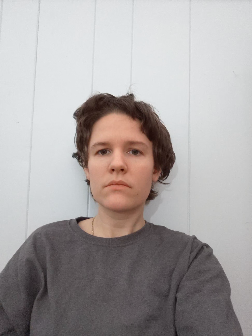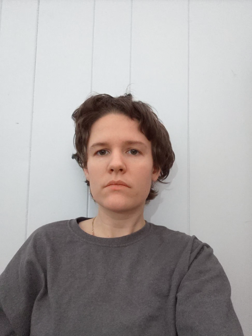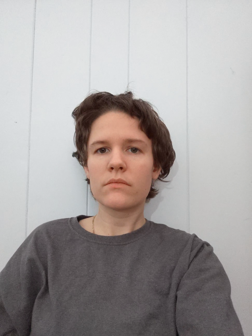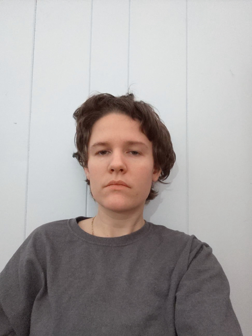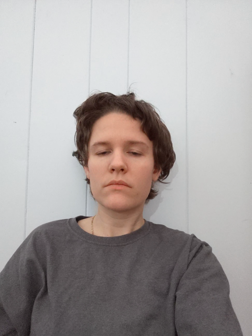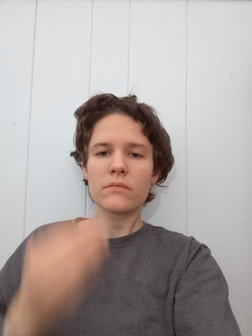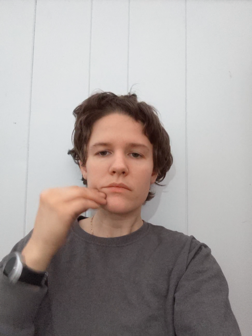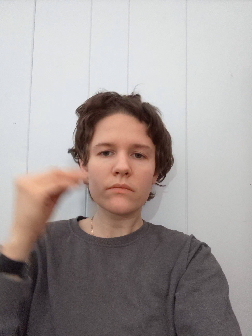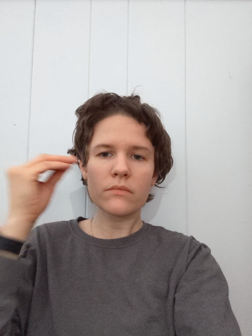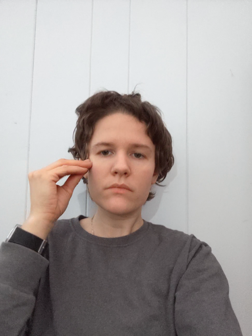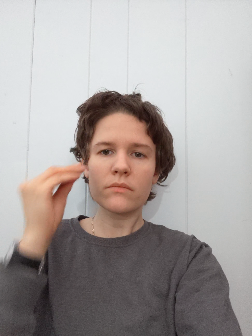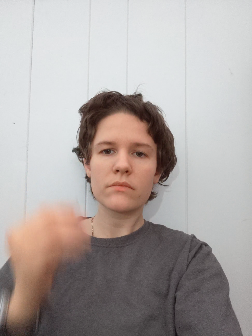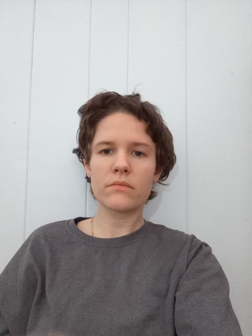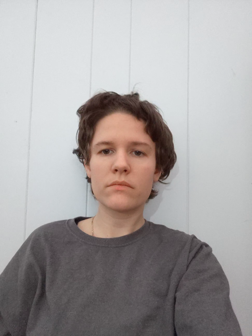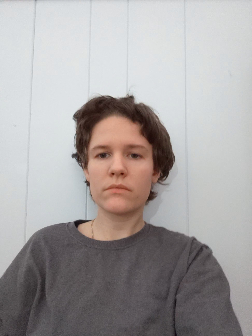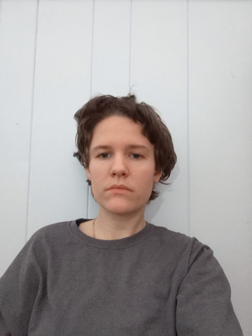home